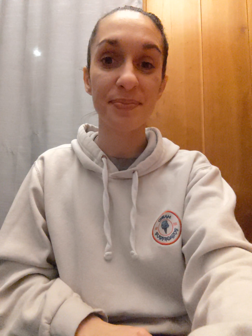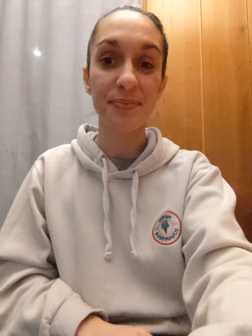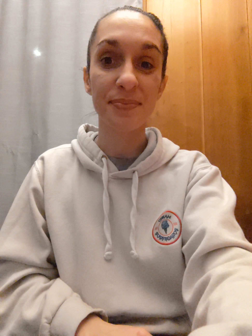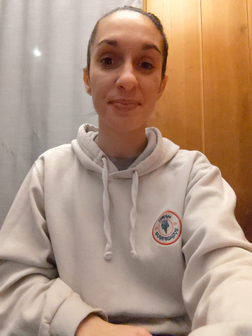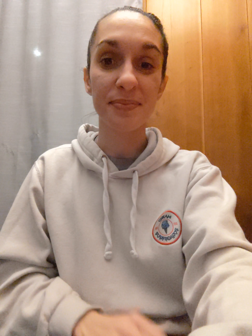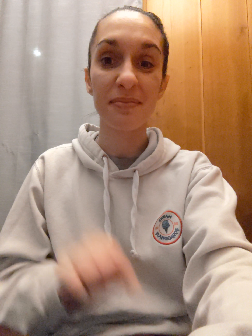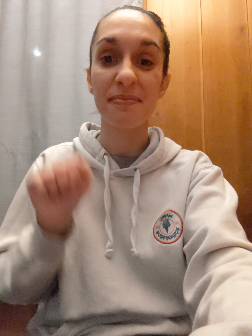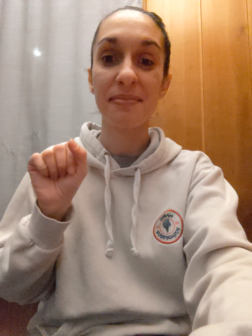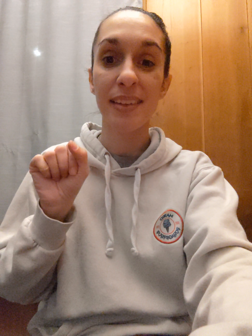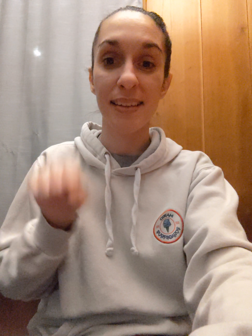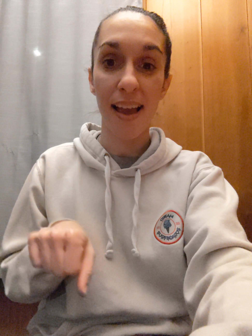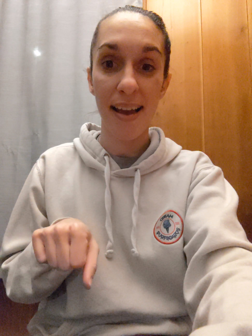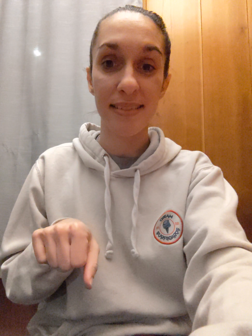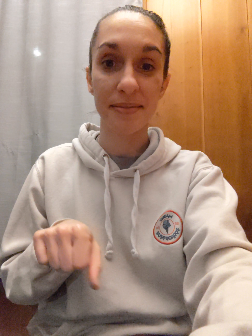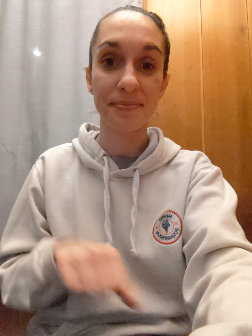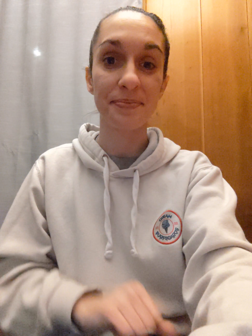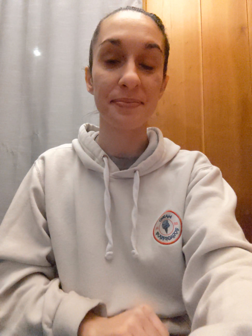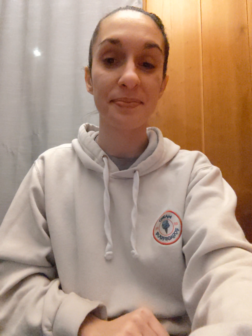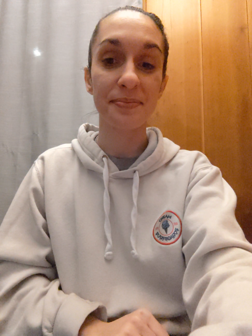can